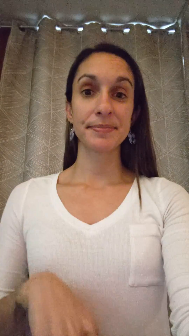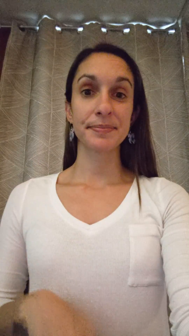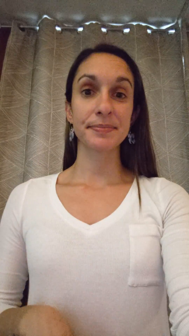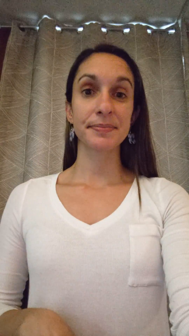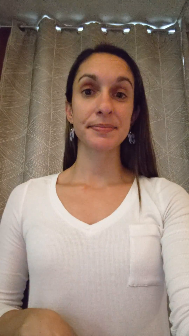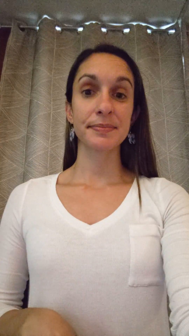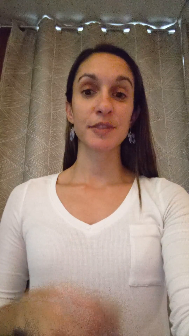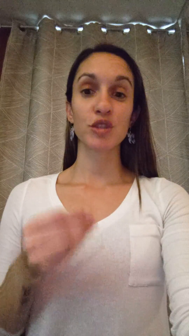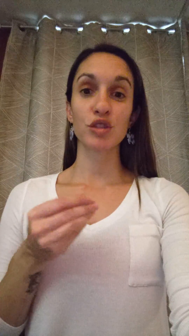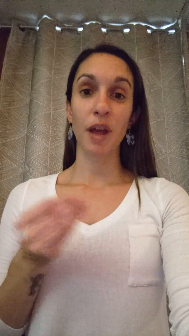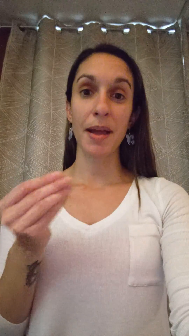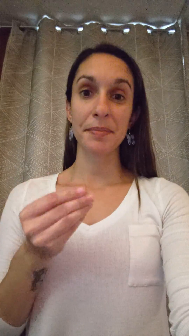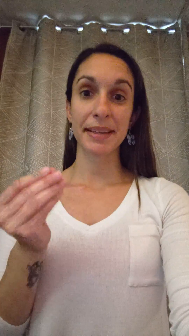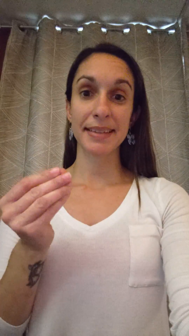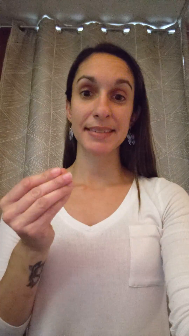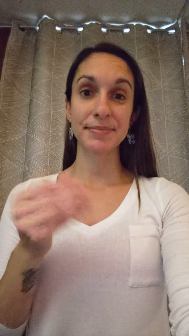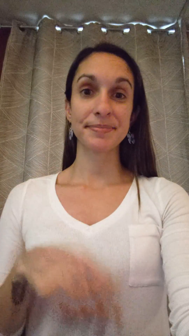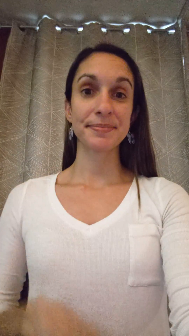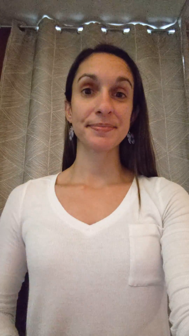shopping